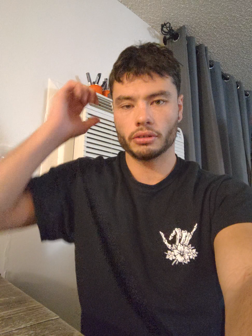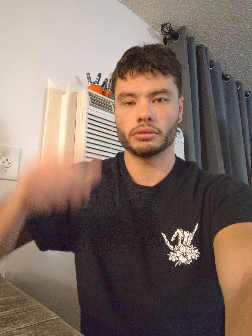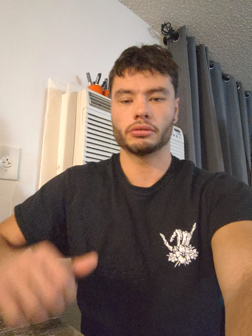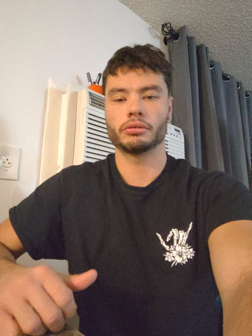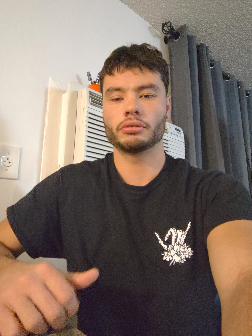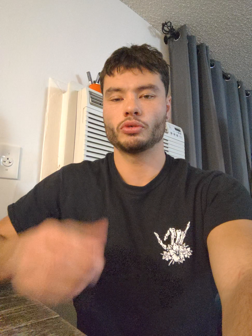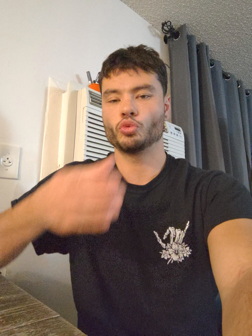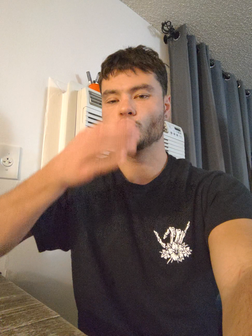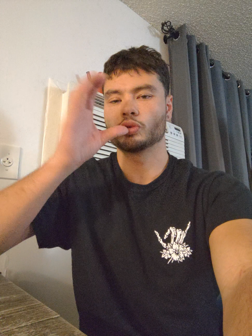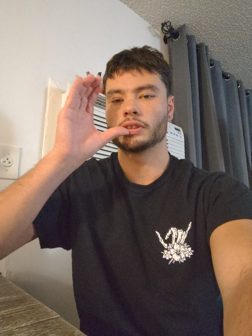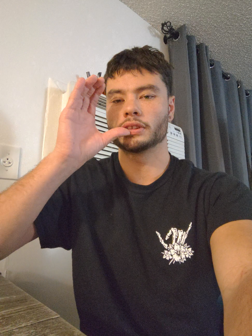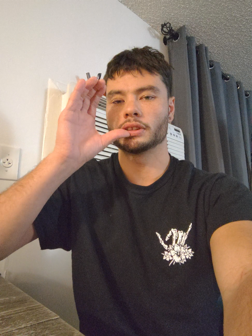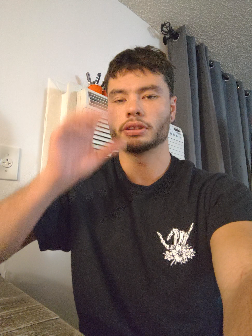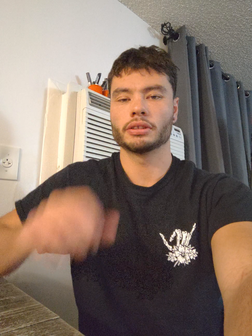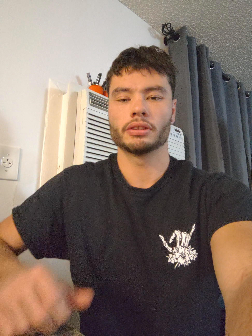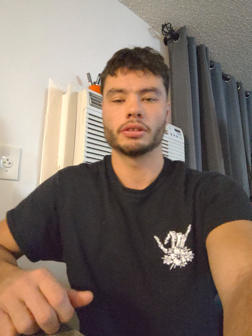drink